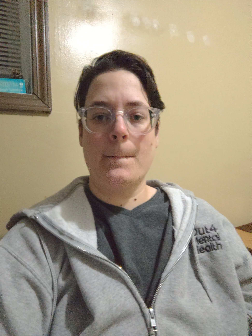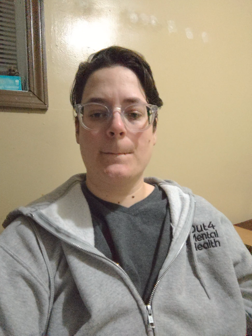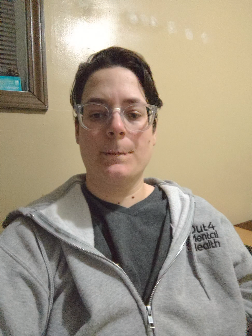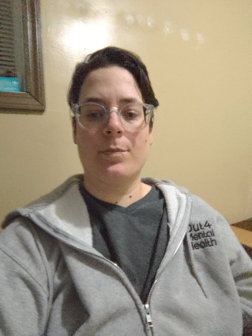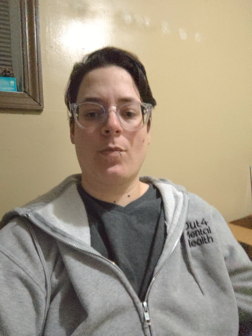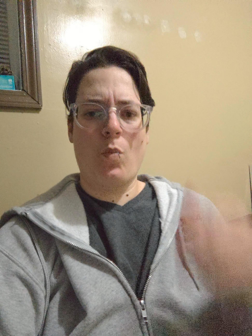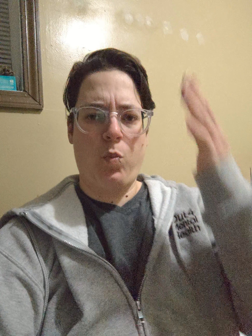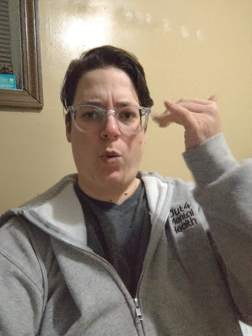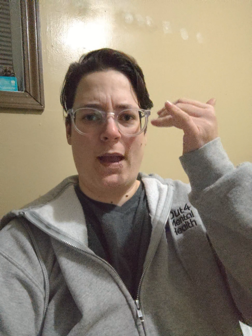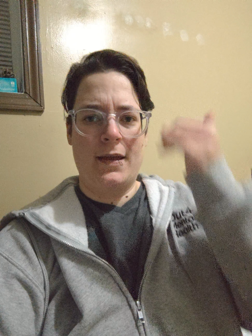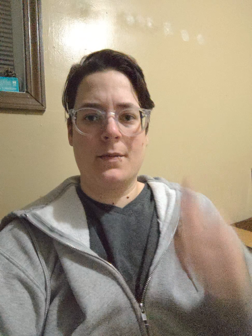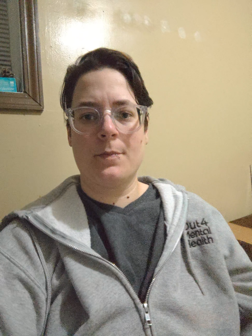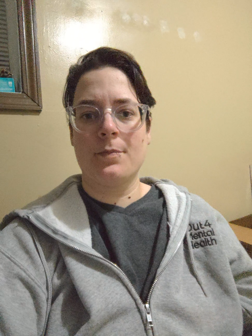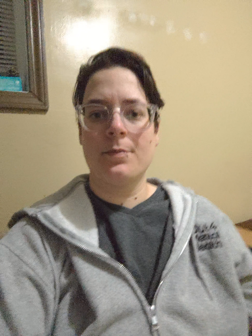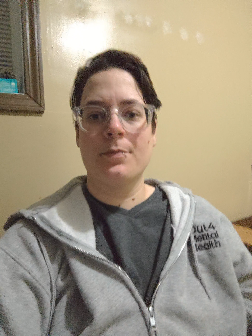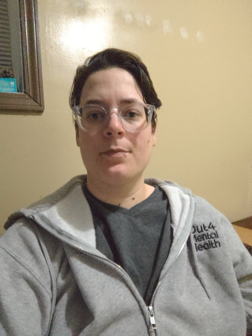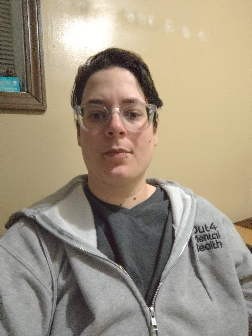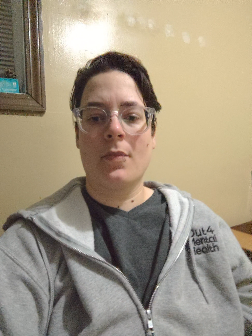why